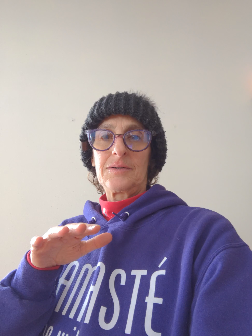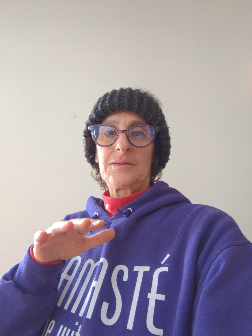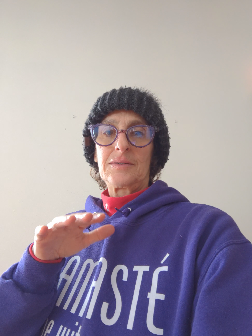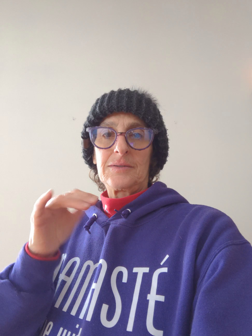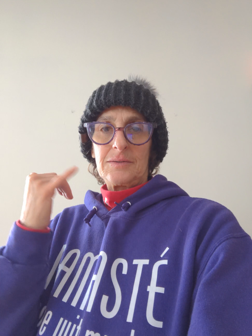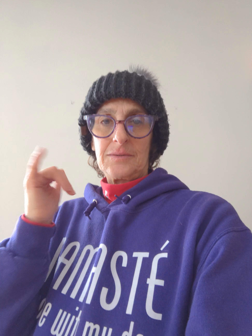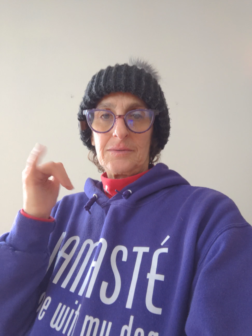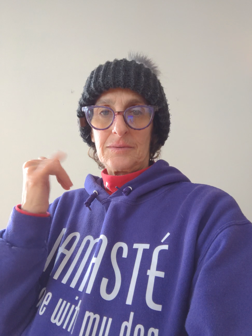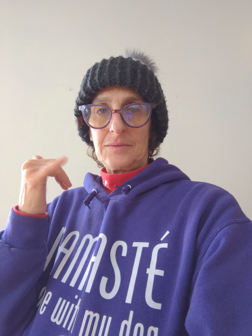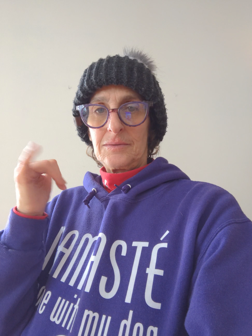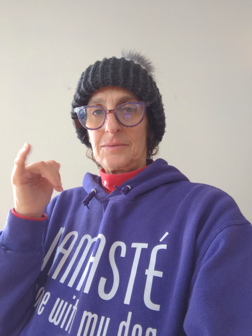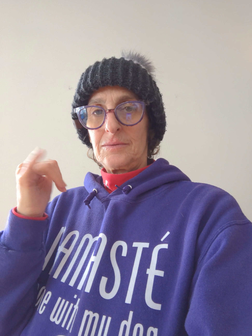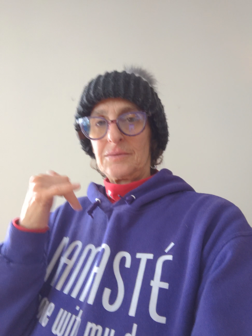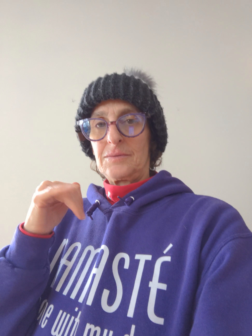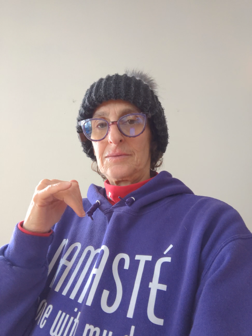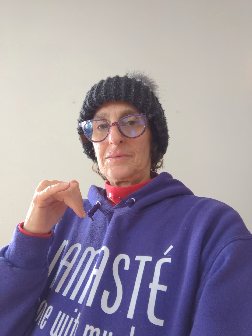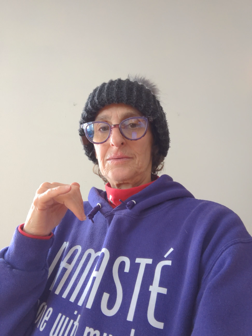yellow